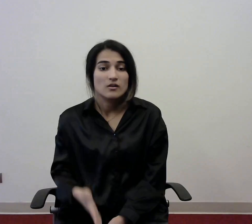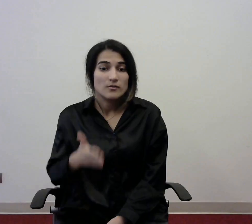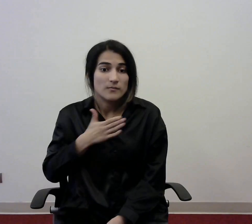mən